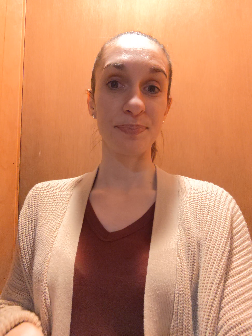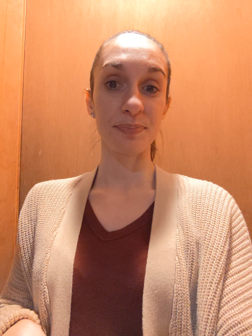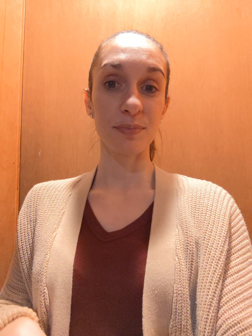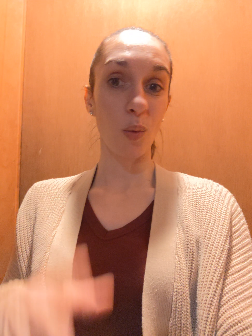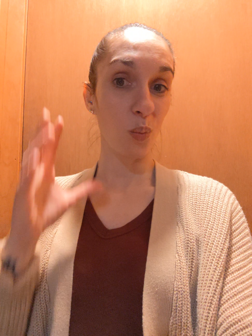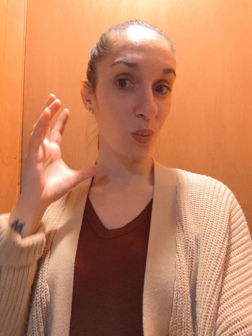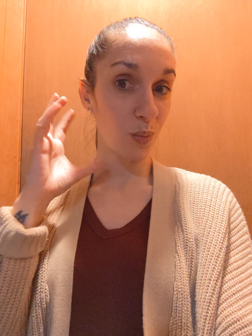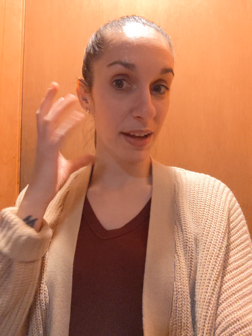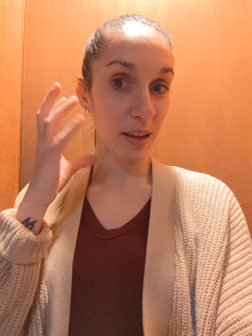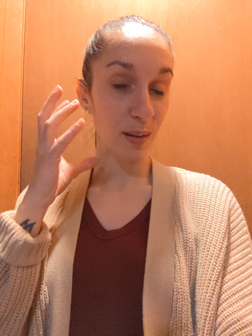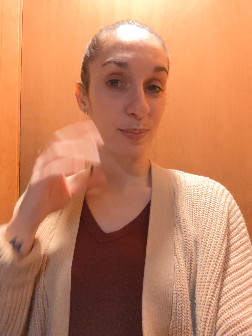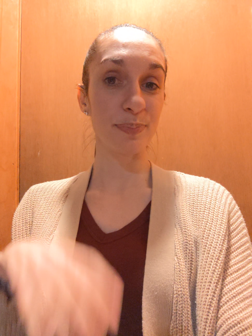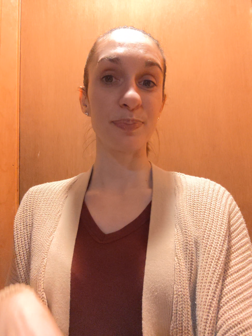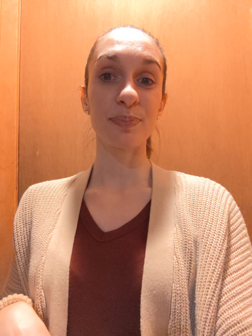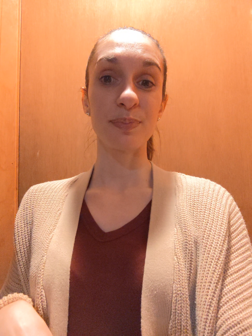radio